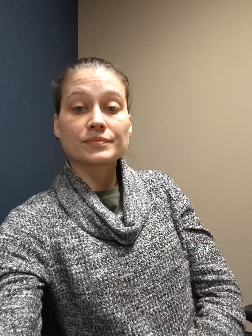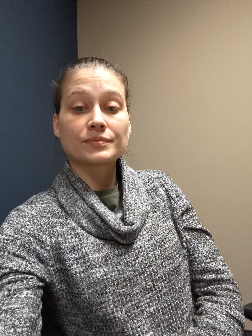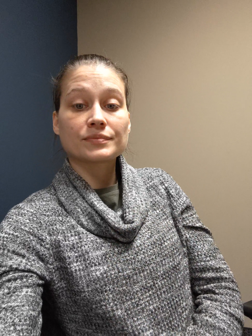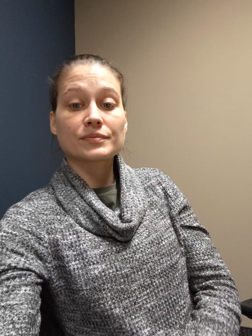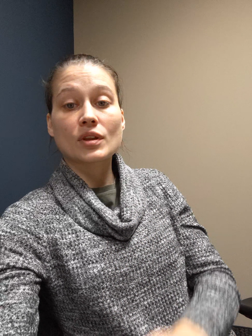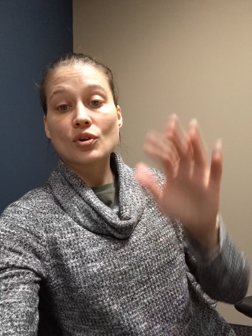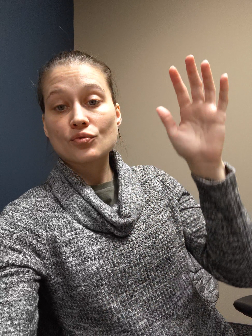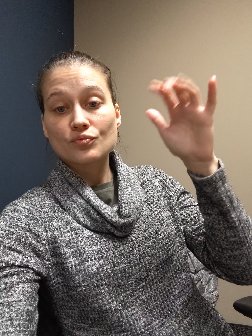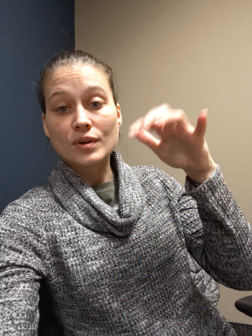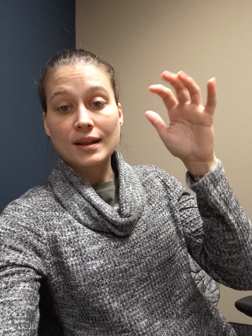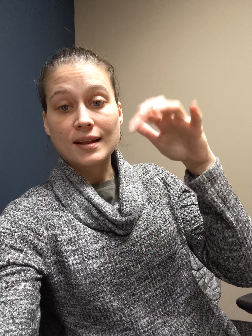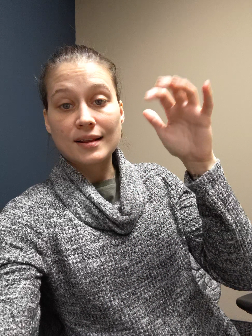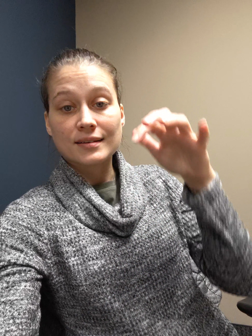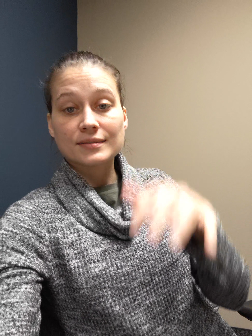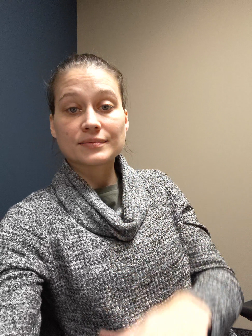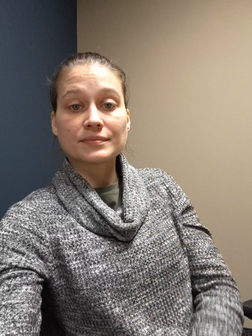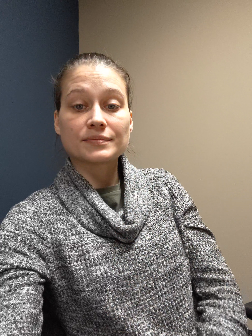rain